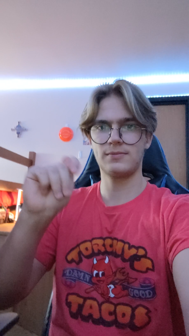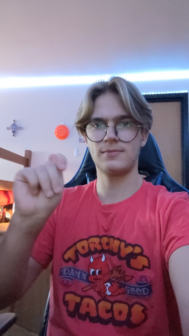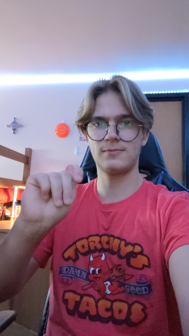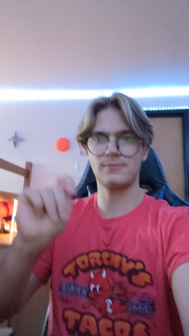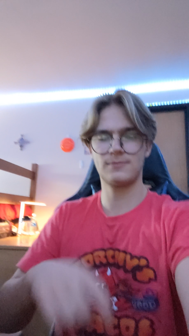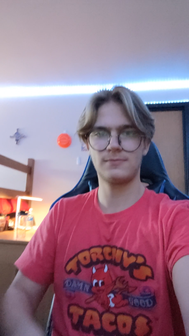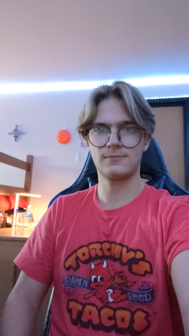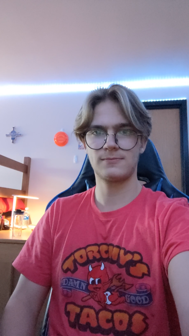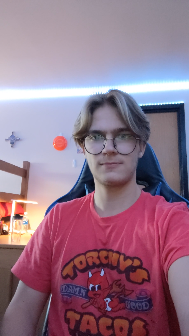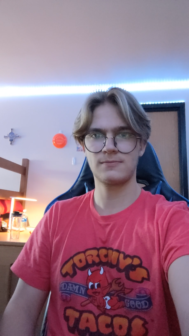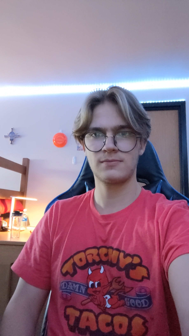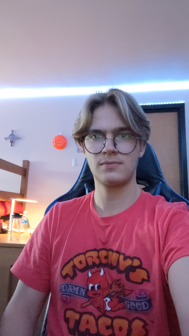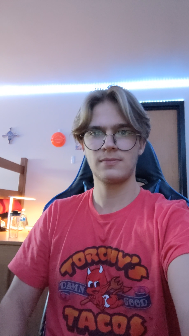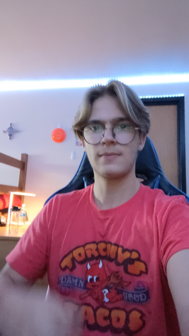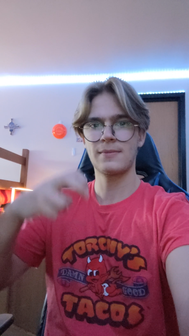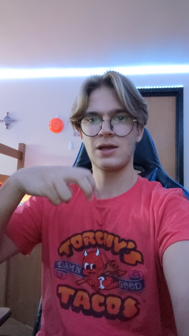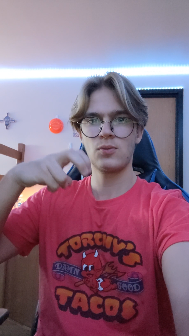potato